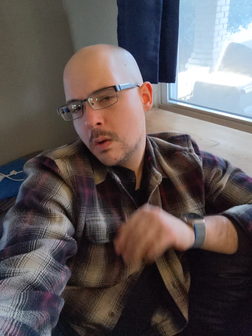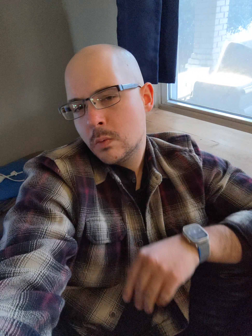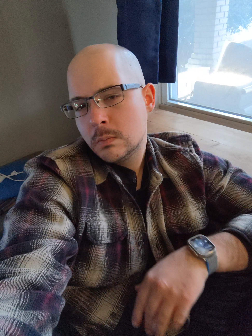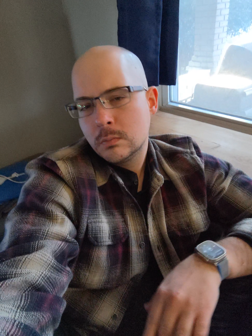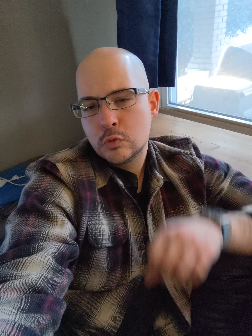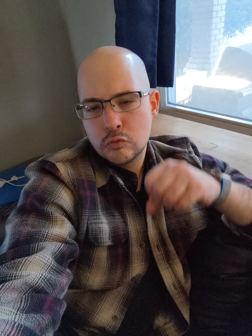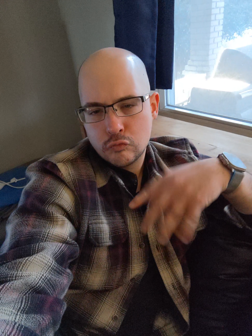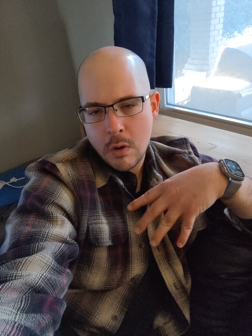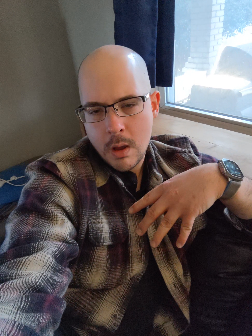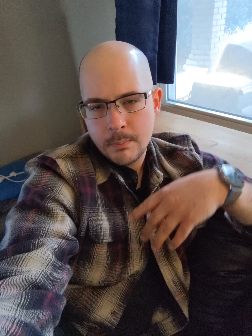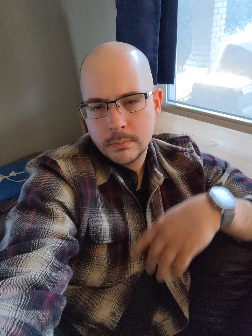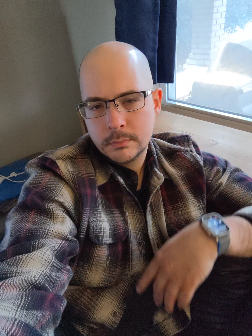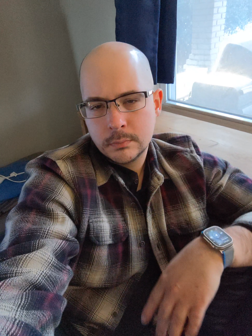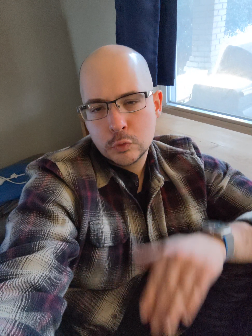drop